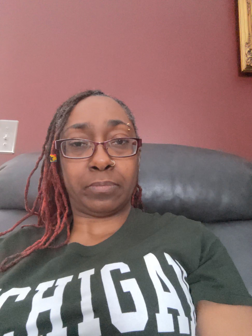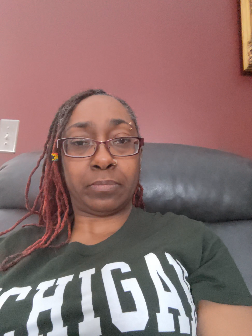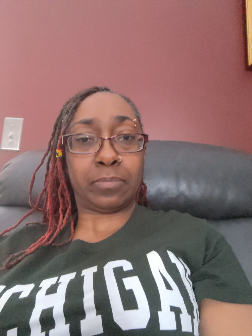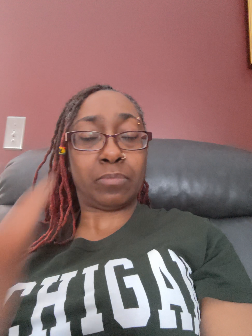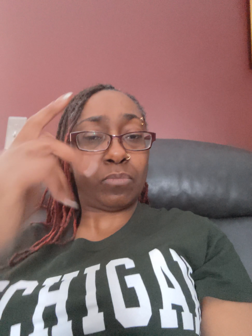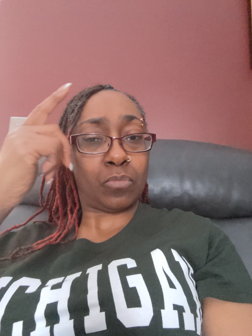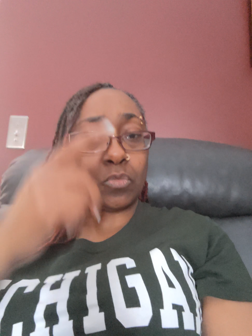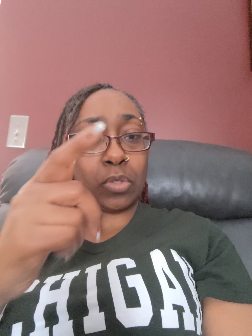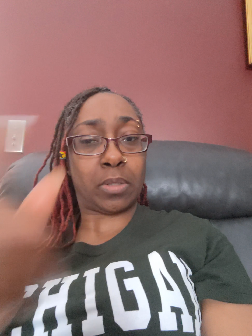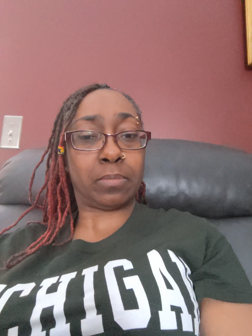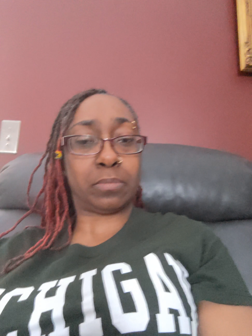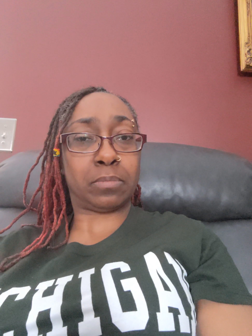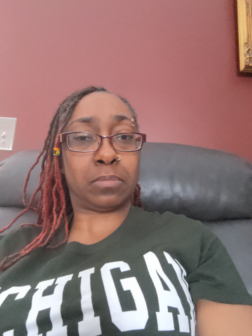brother